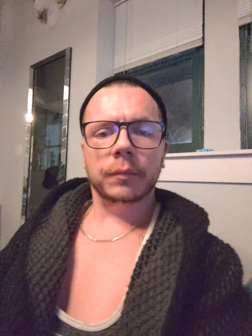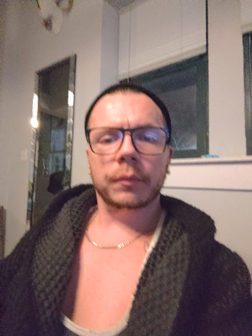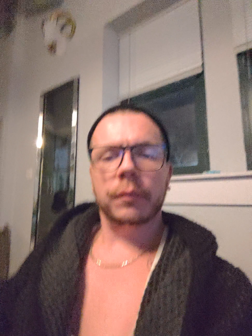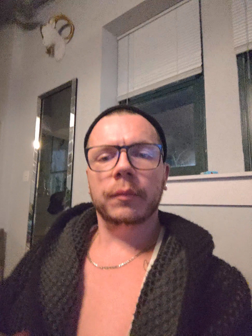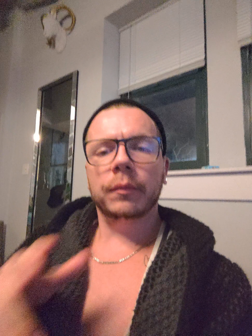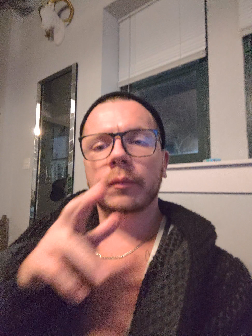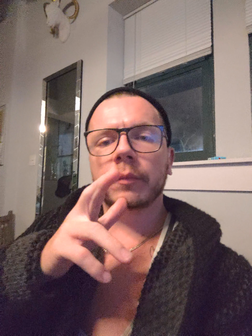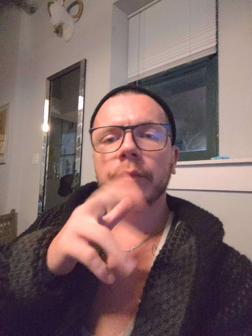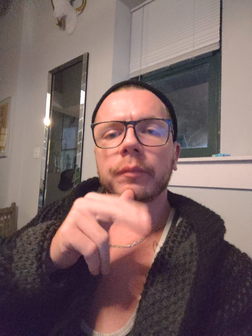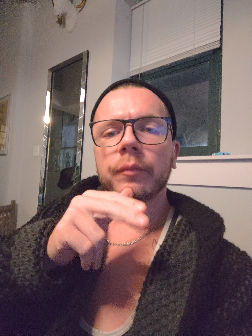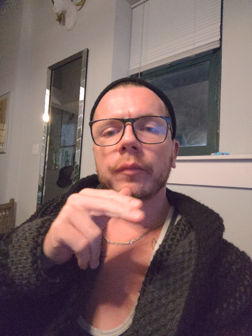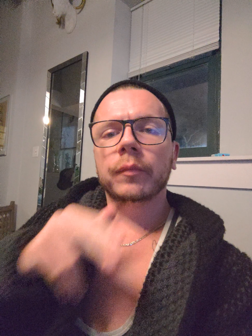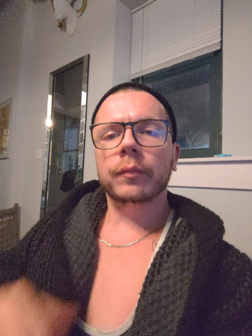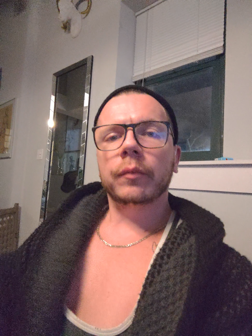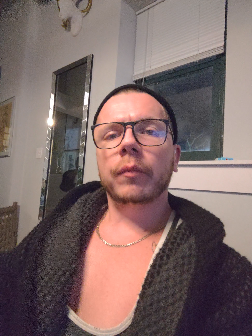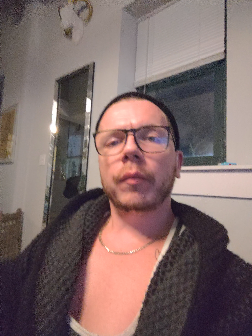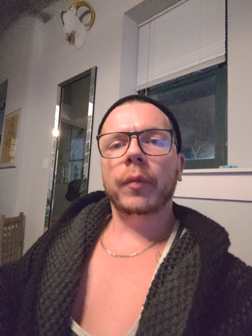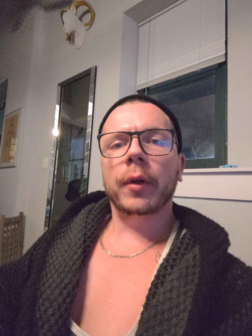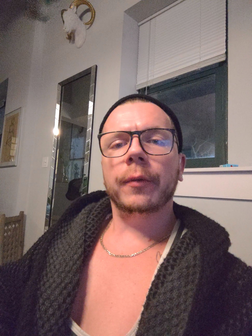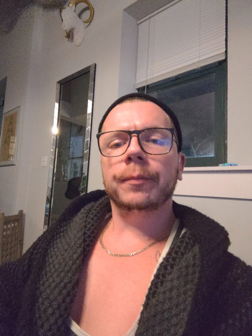hen